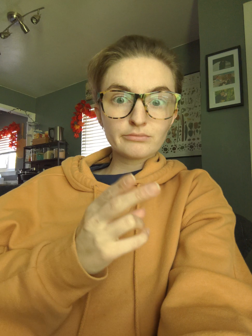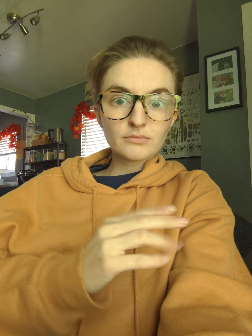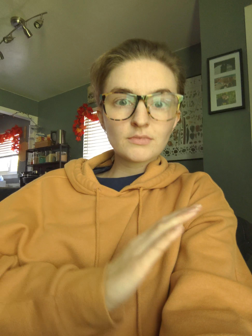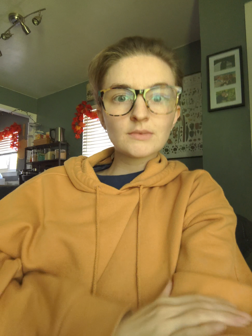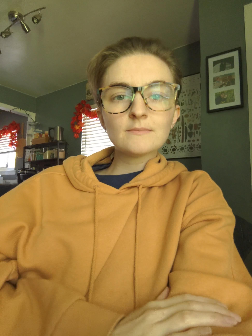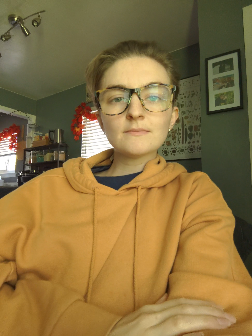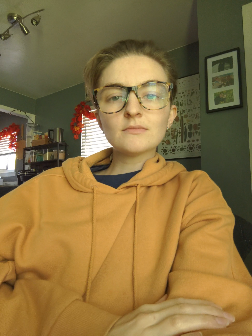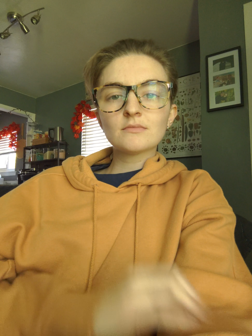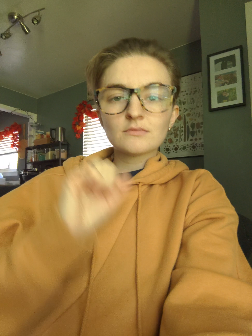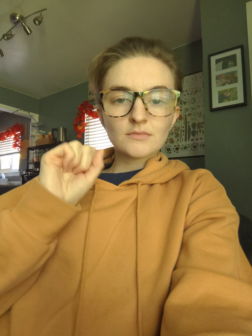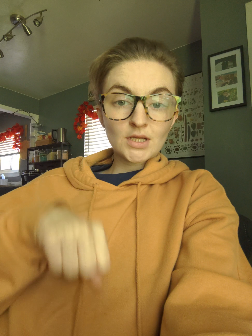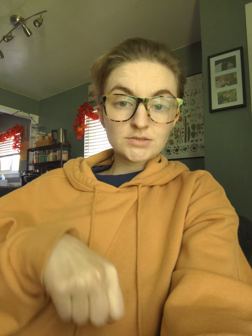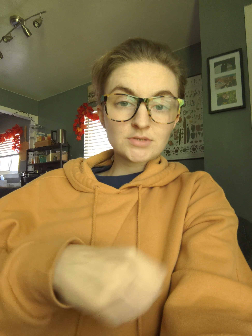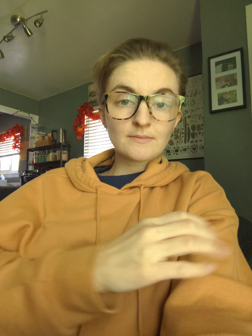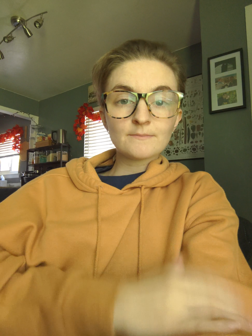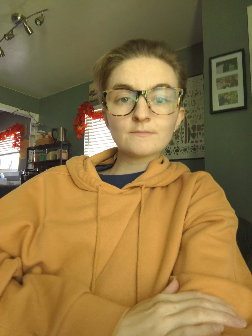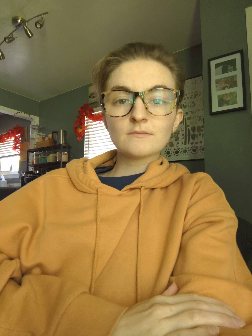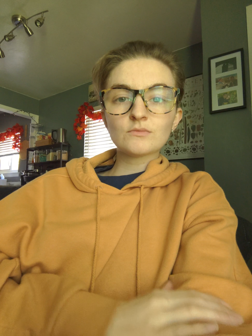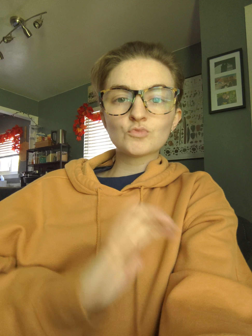could